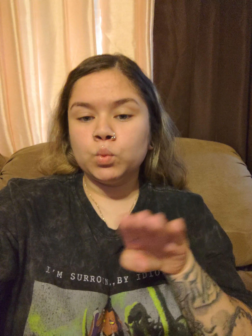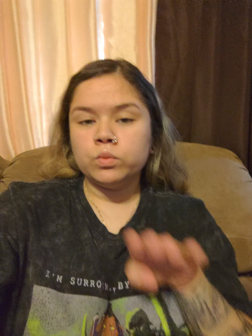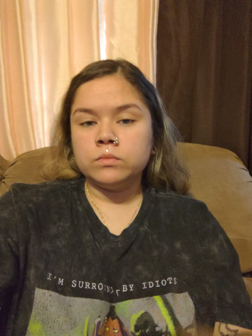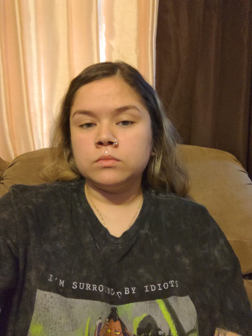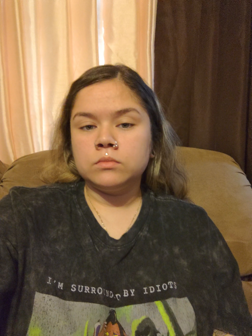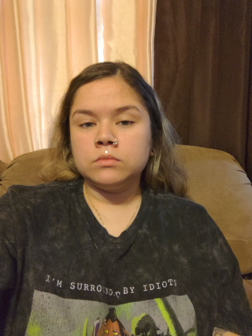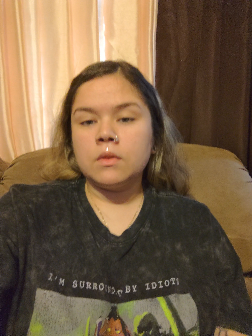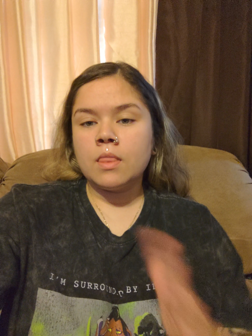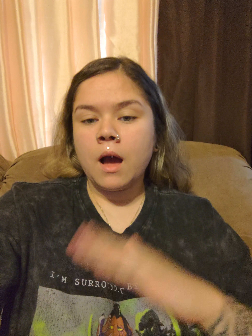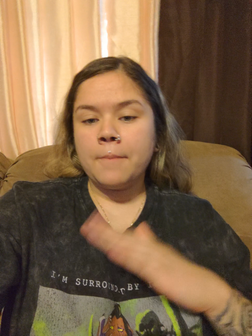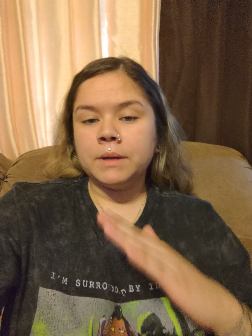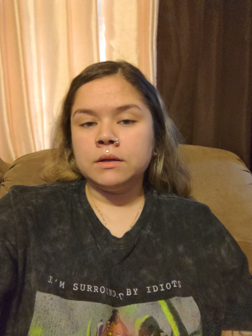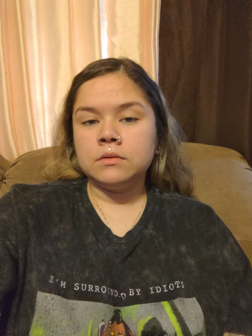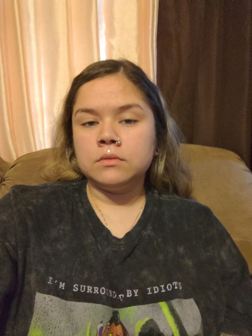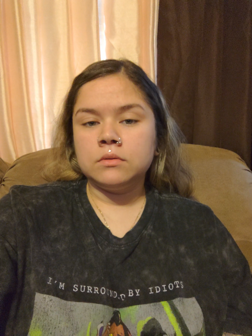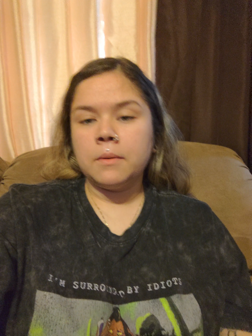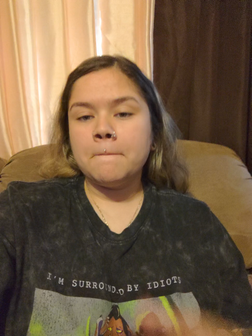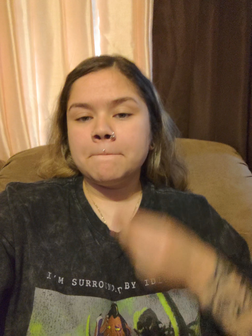clap